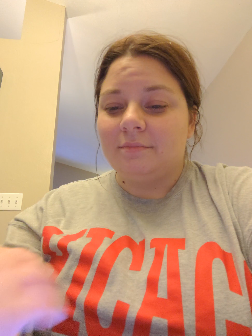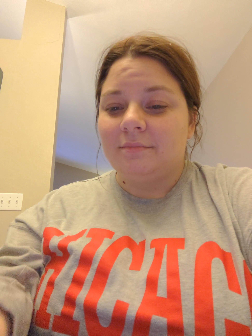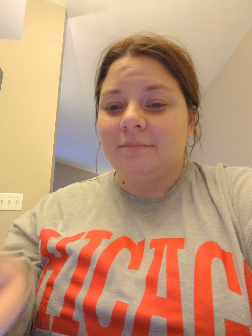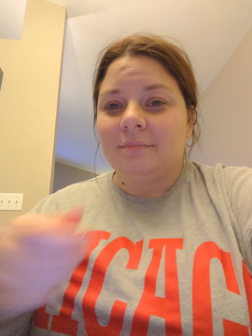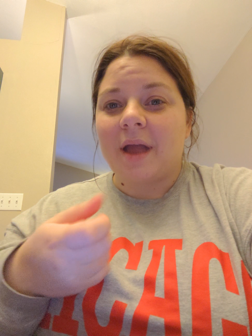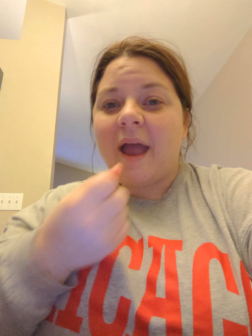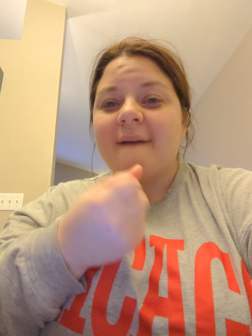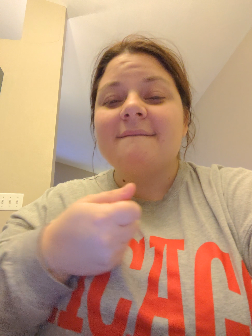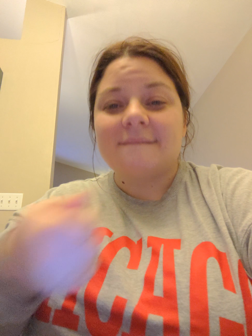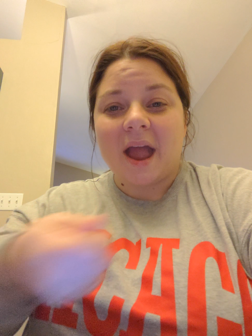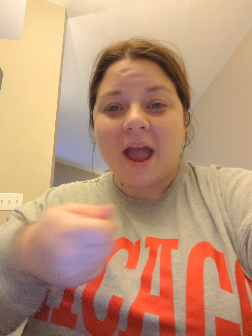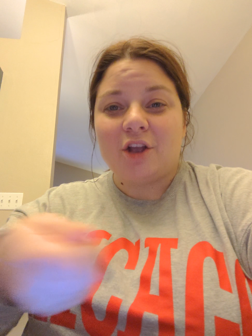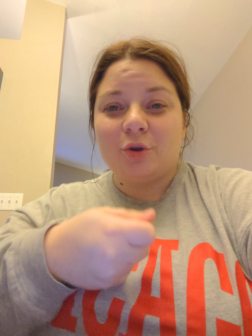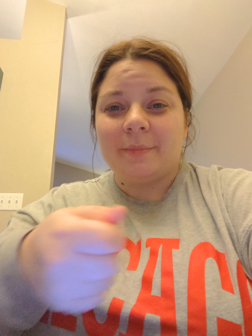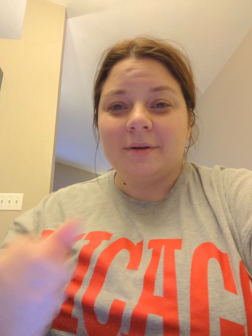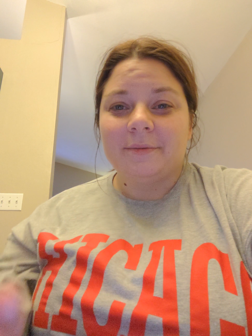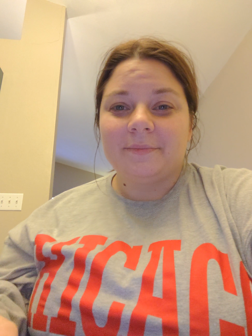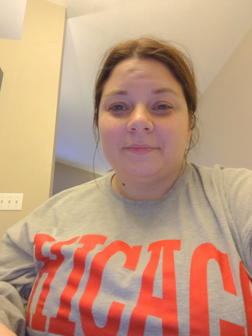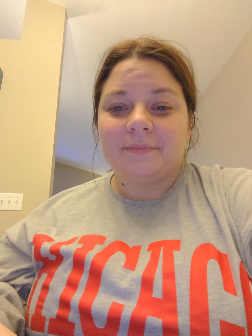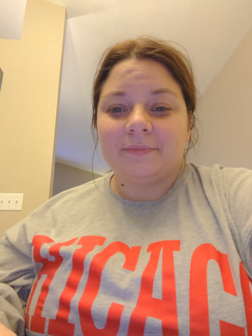vacuum